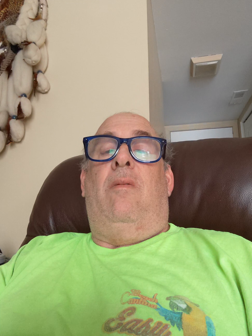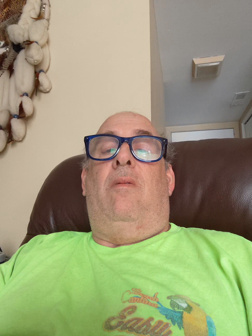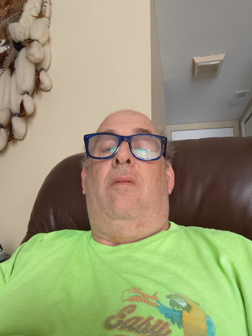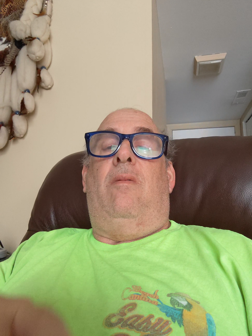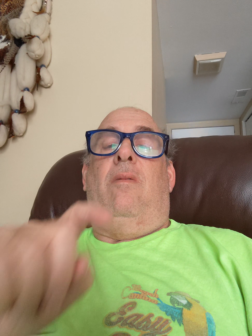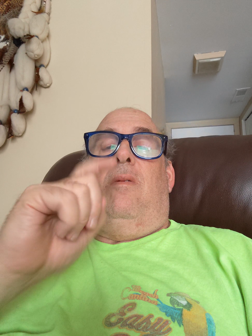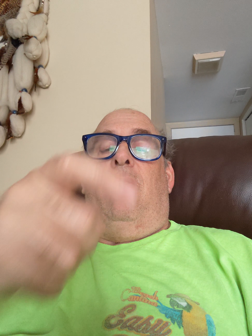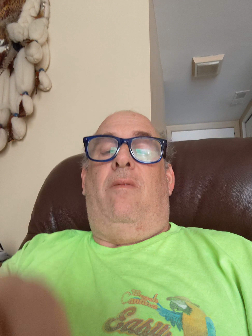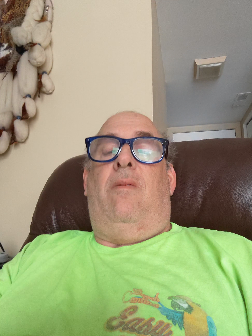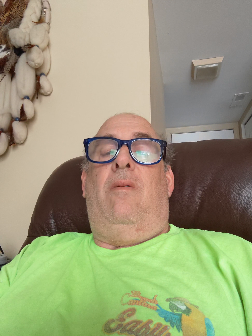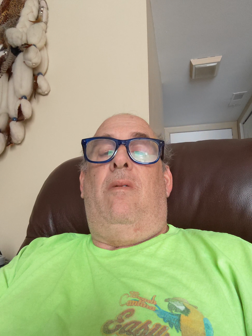gift